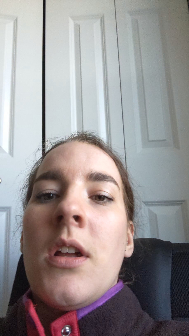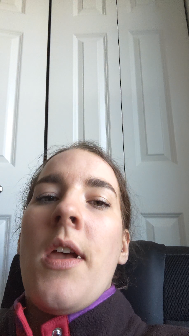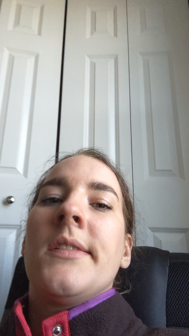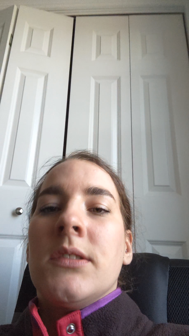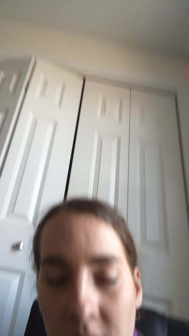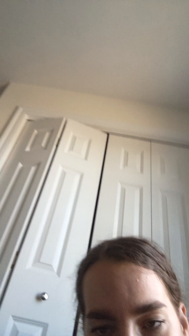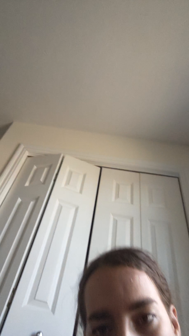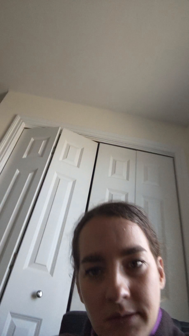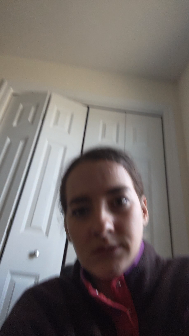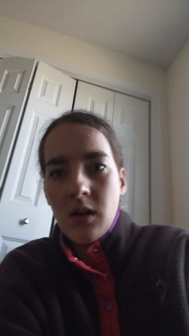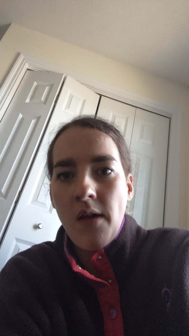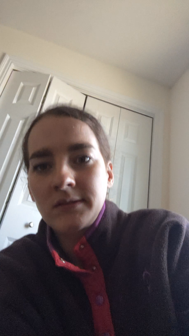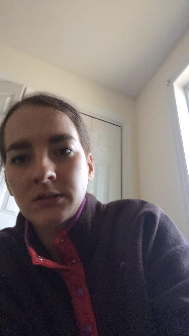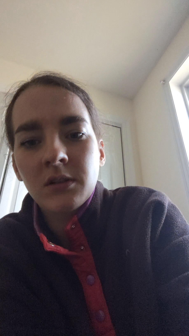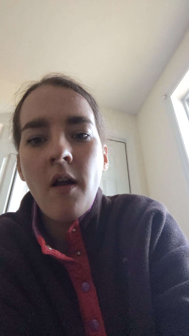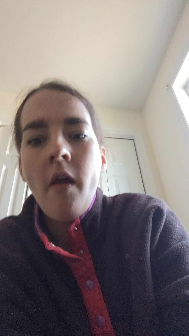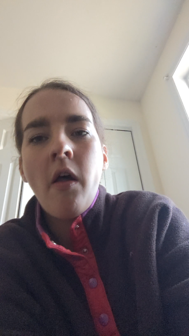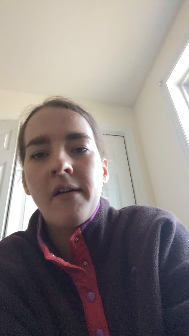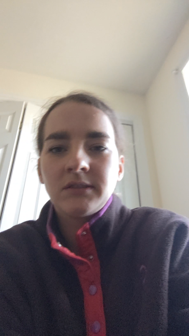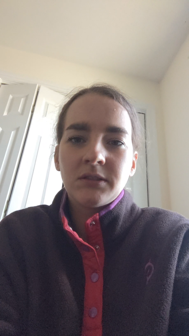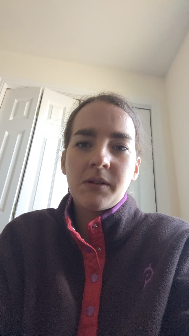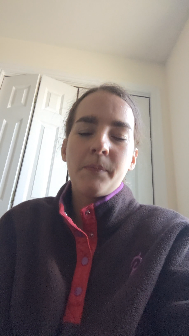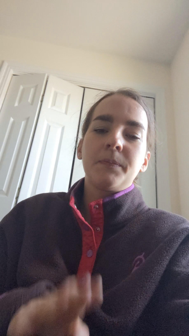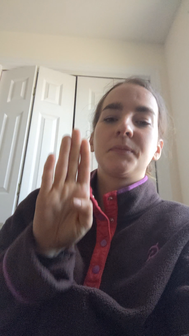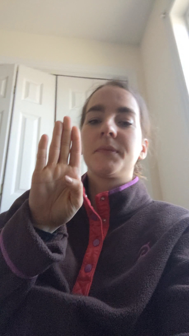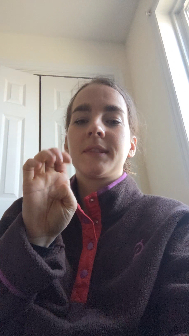be